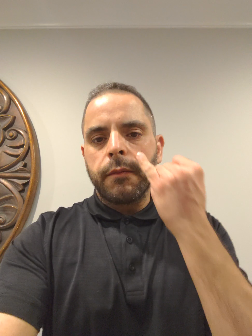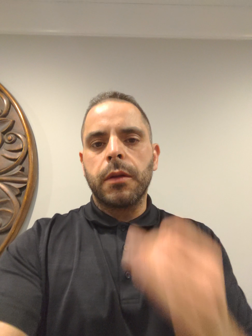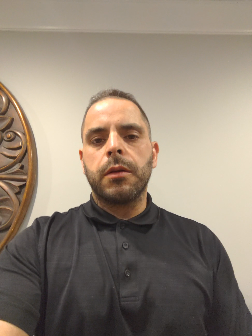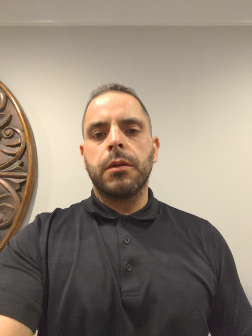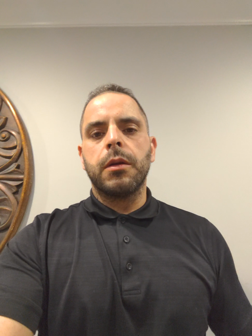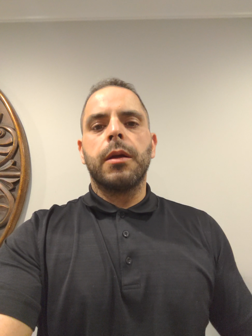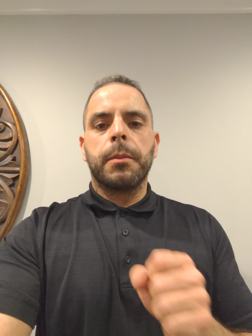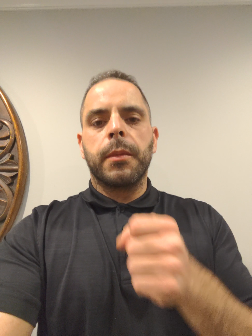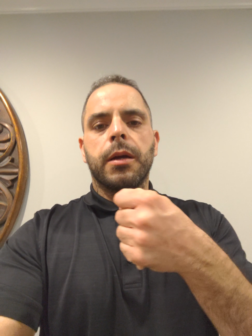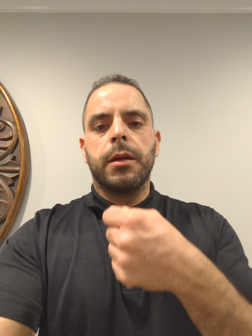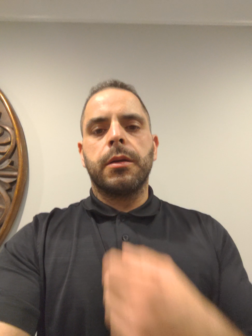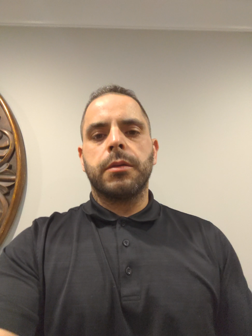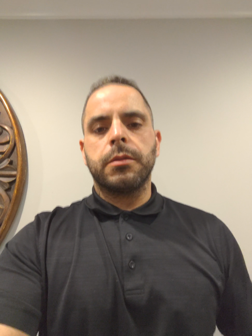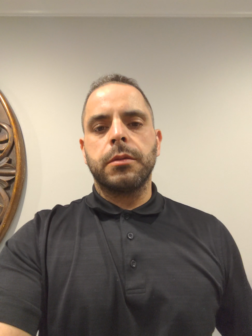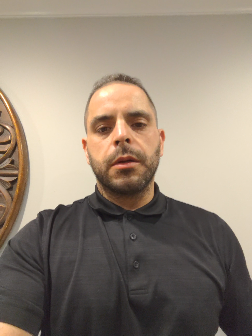make